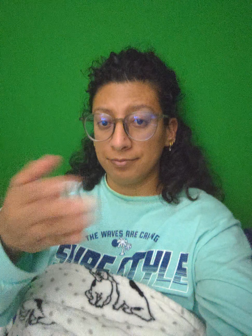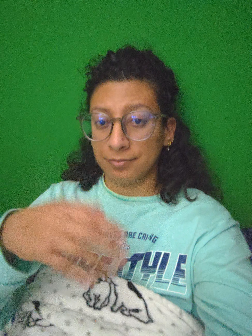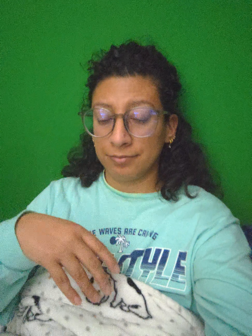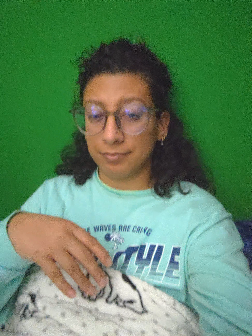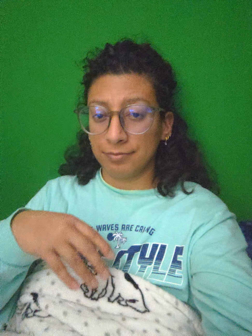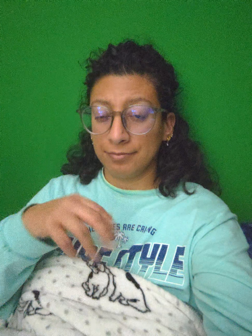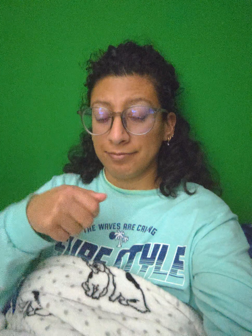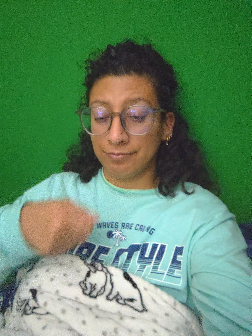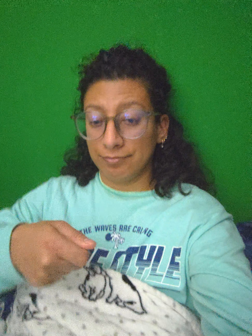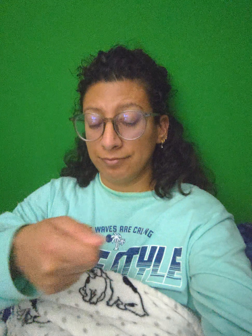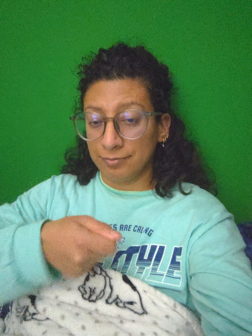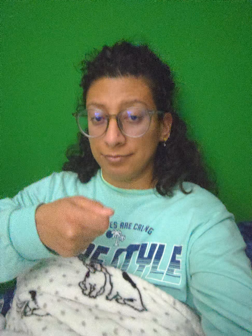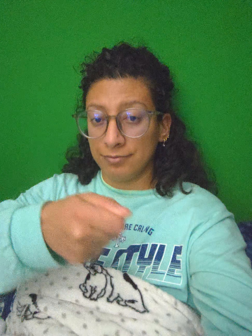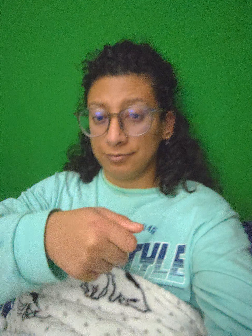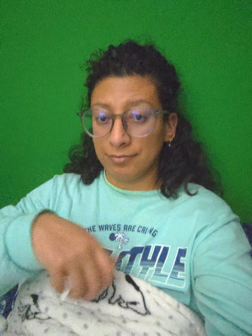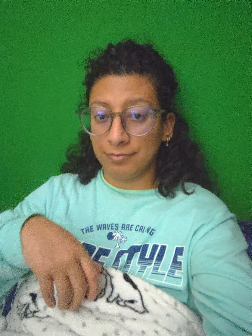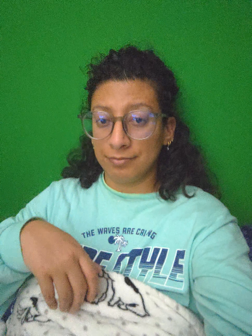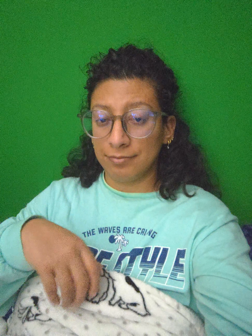vacuum